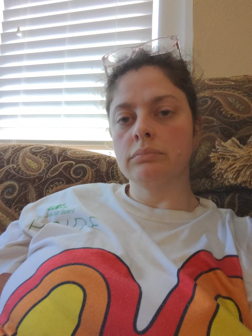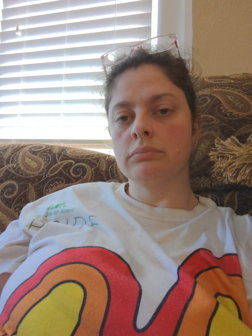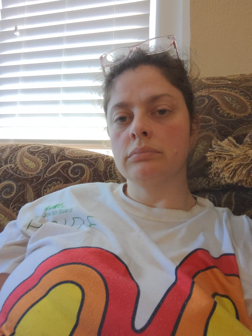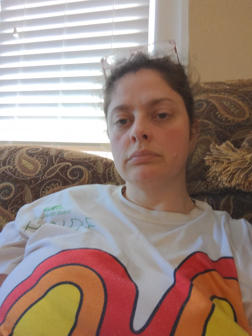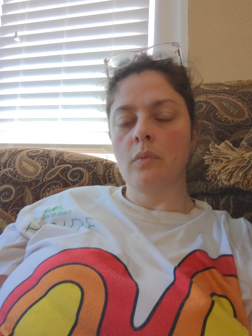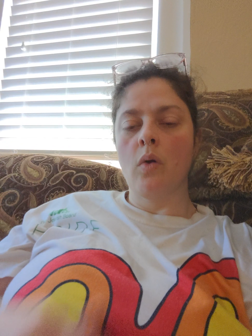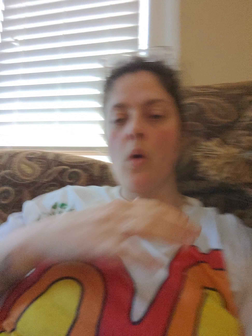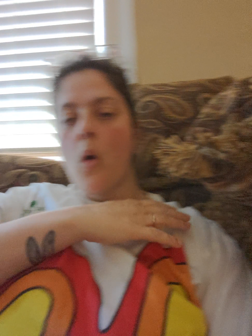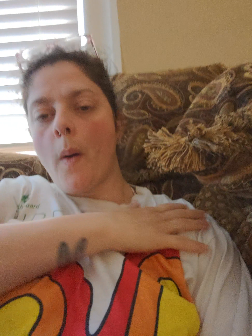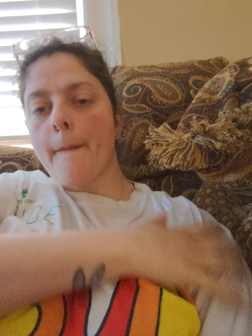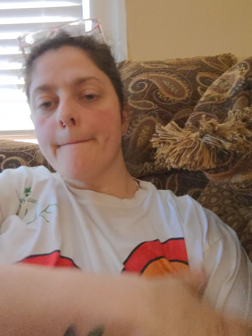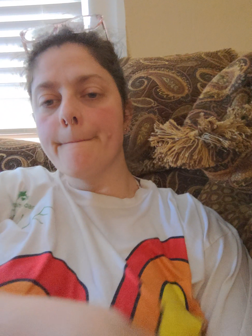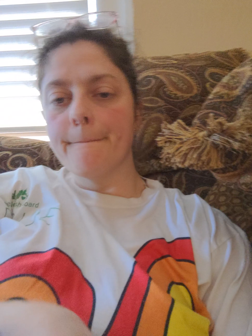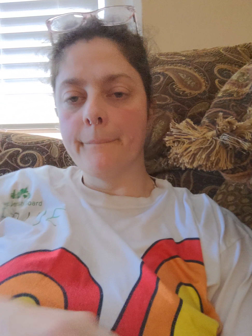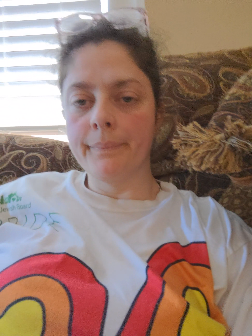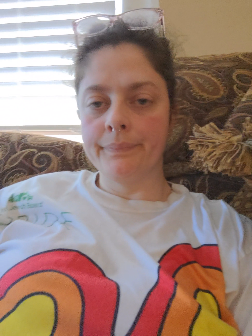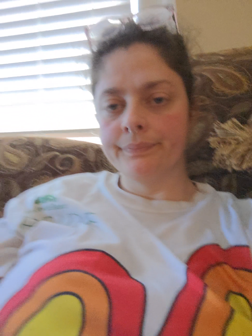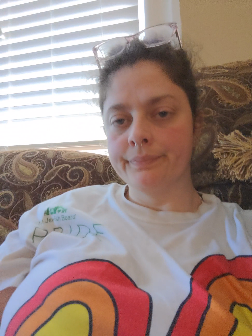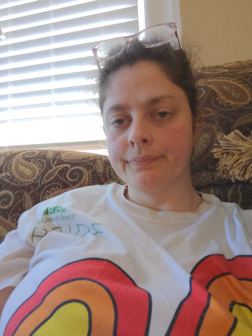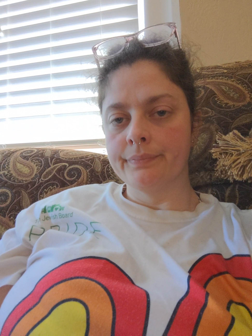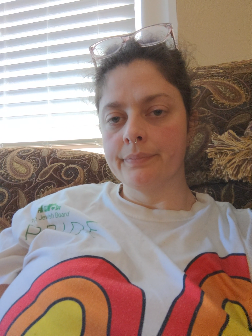arm